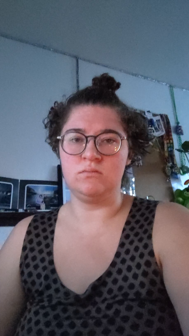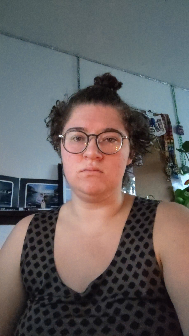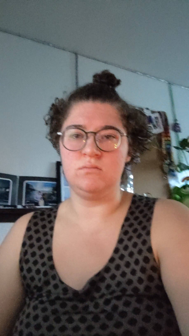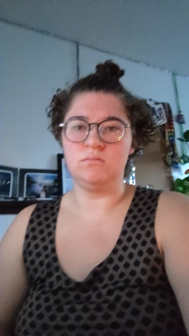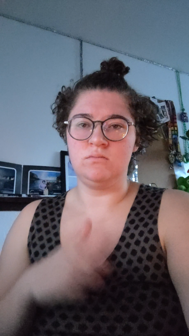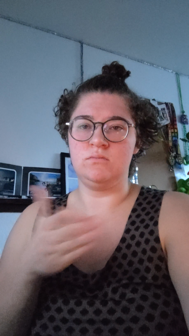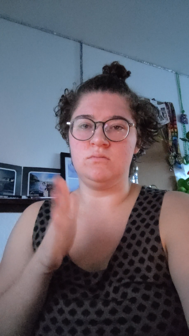share